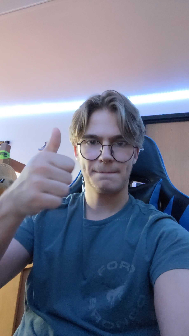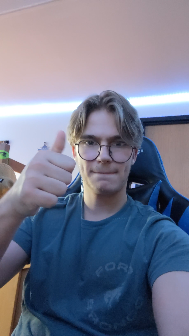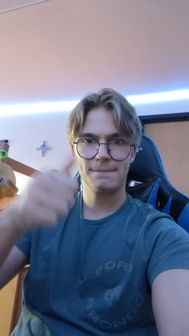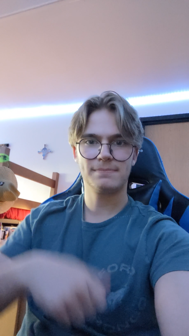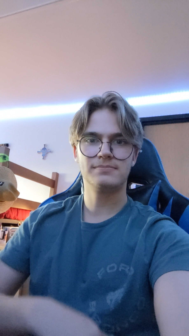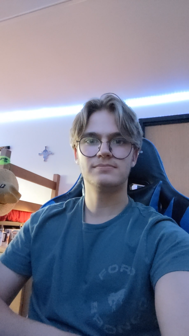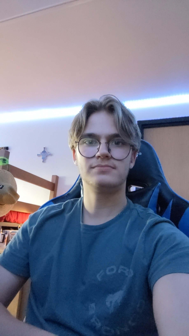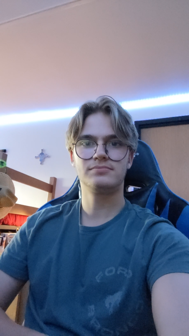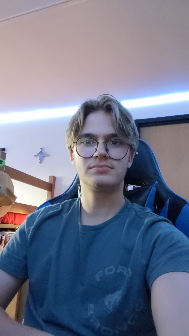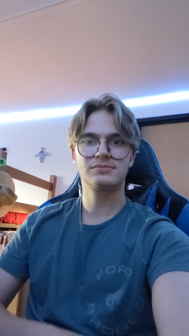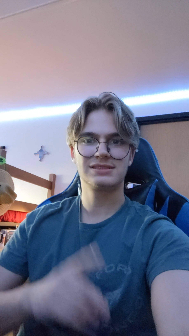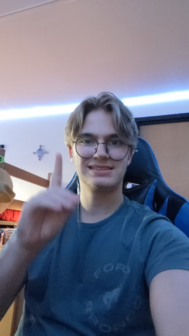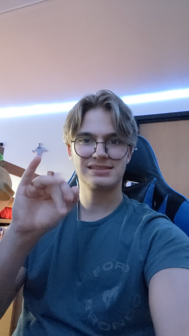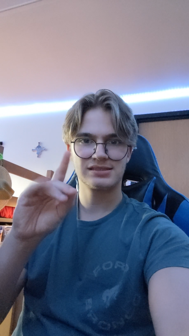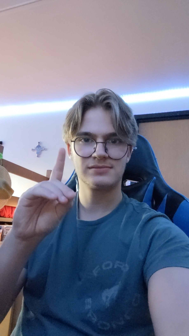did